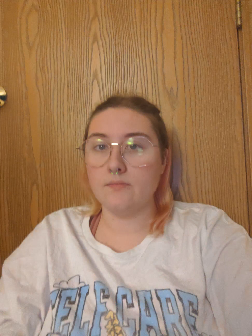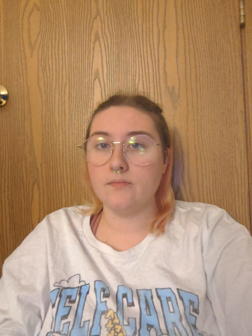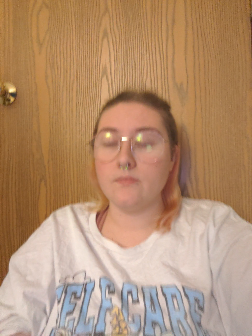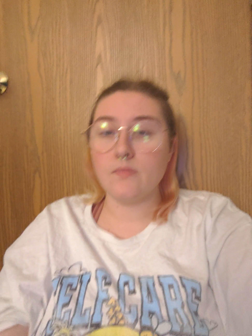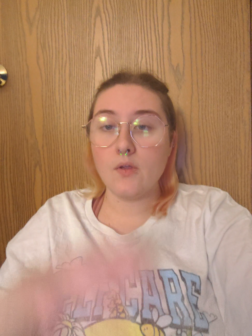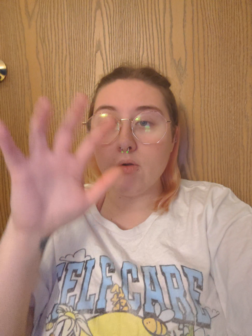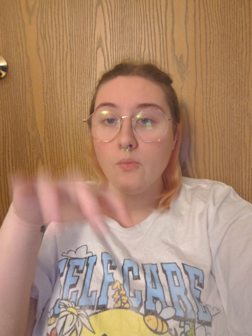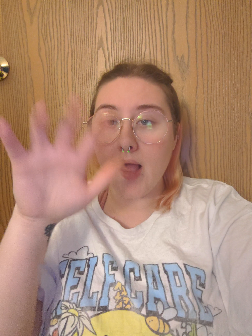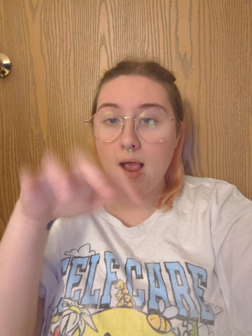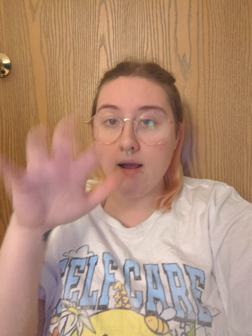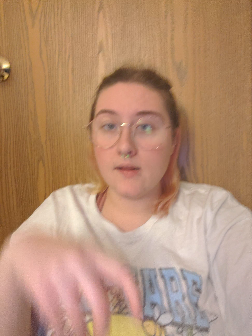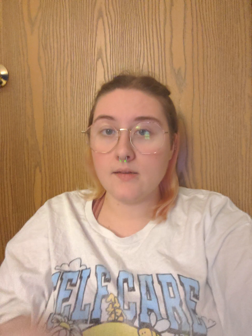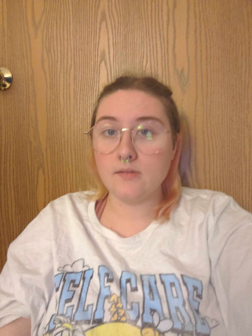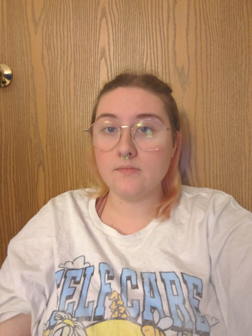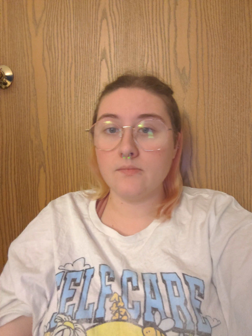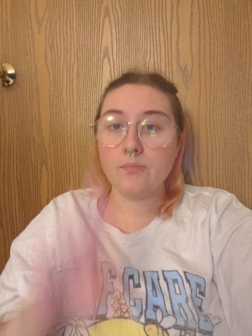rain